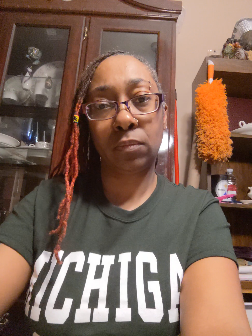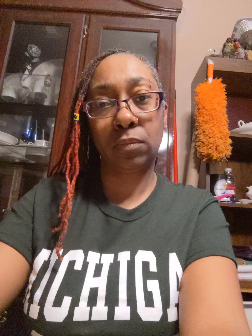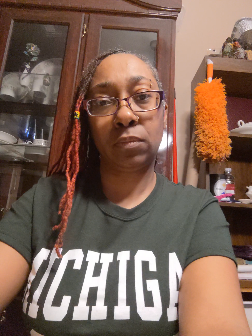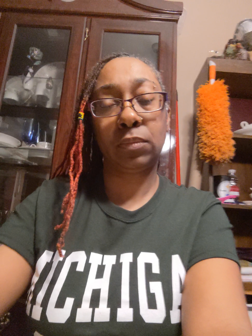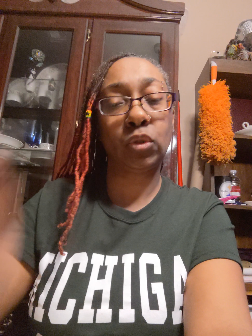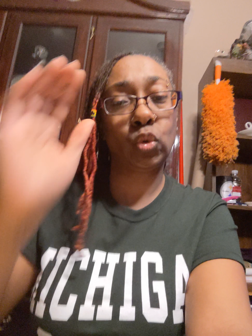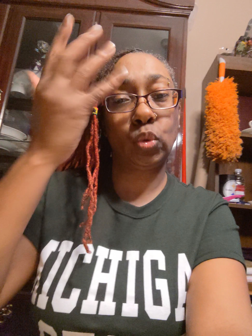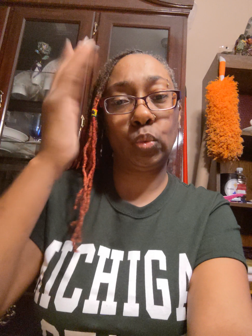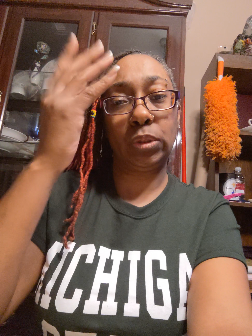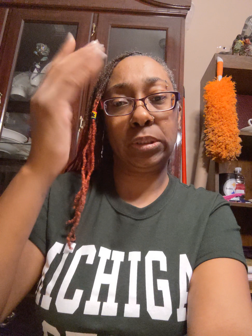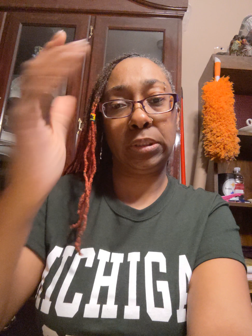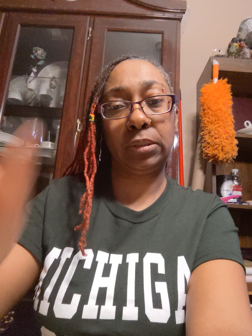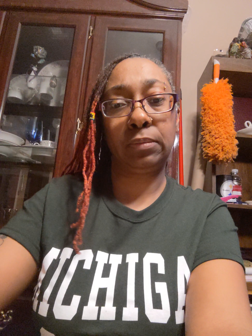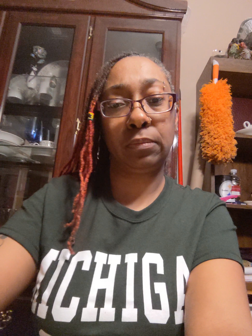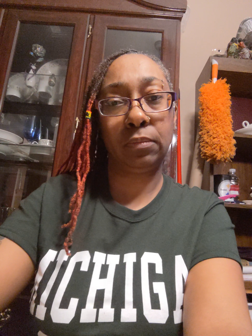tree